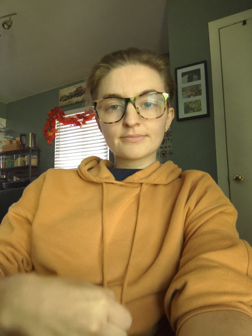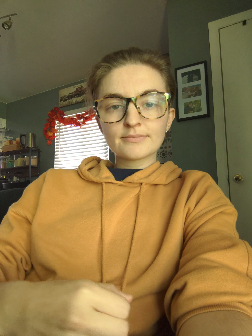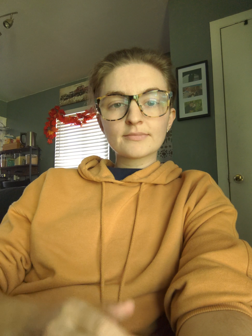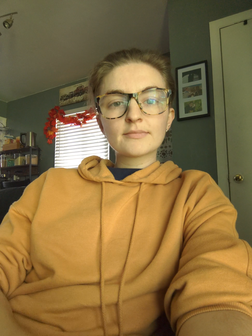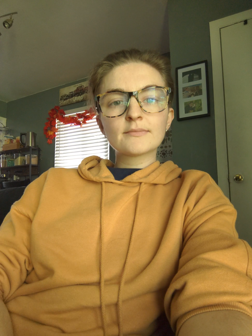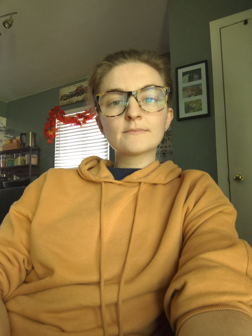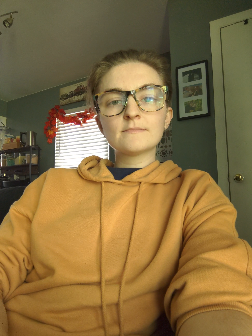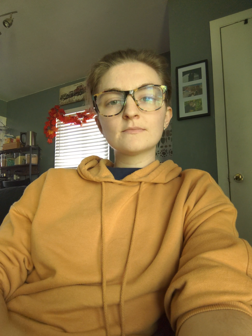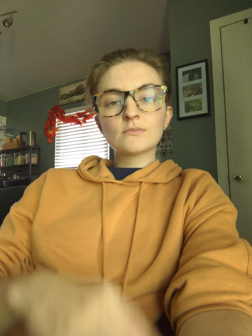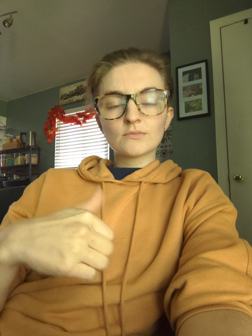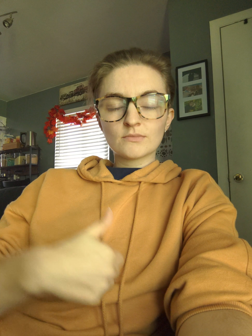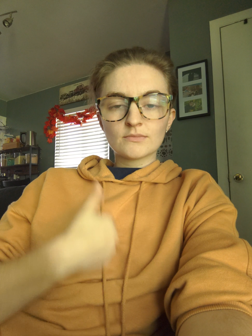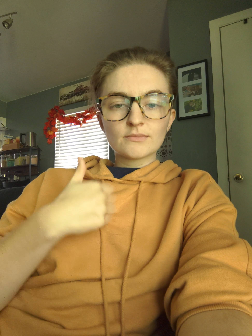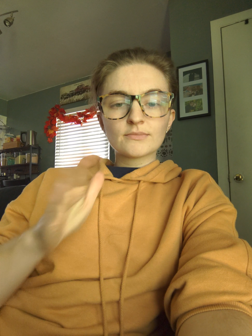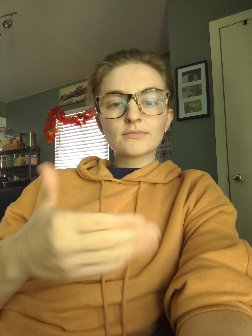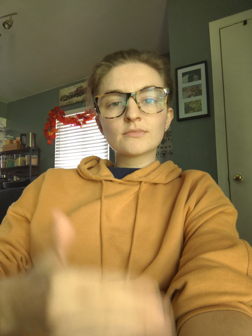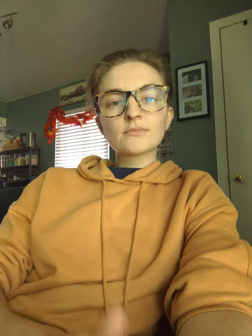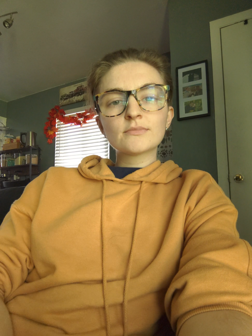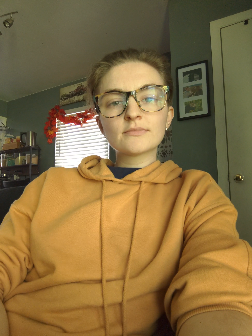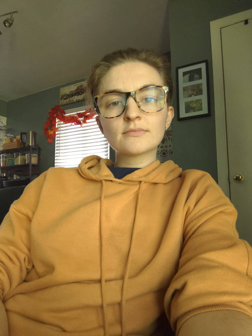living room